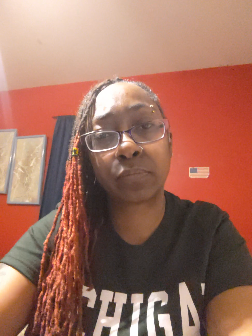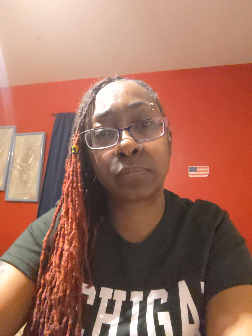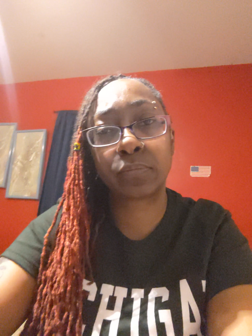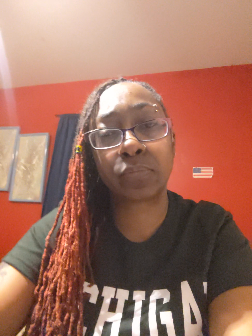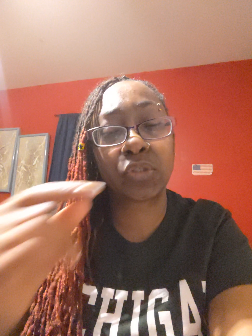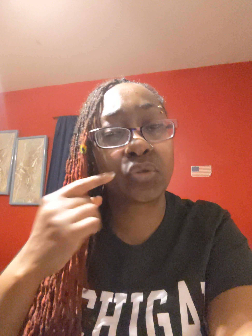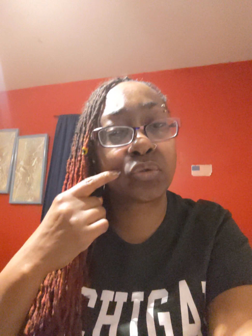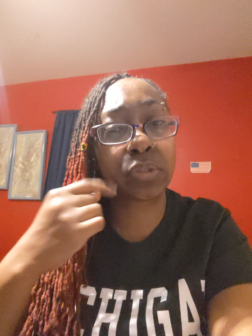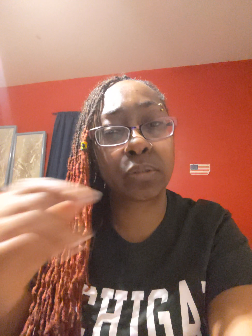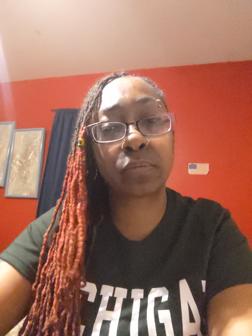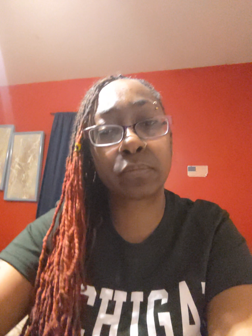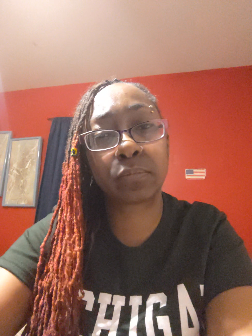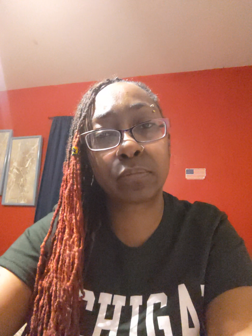cheek